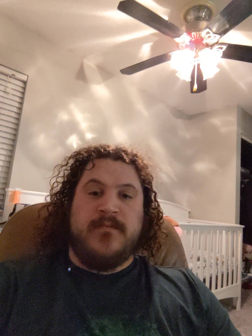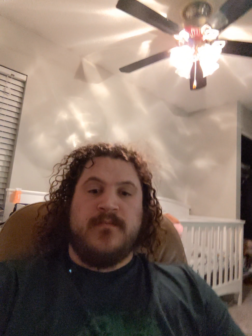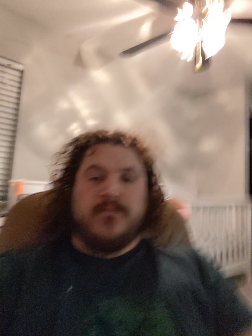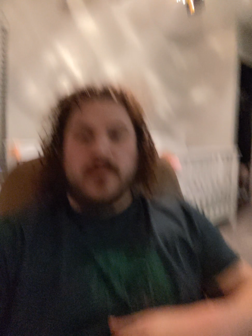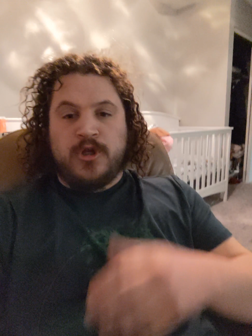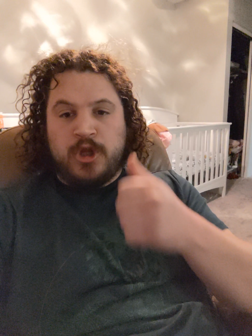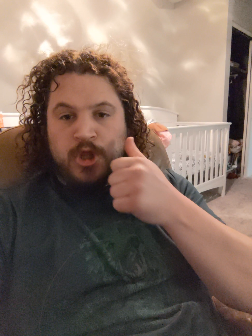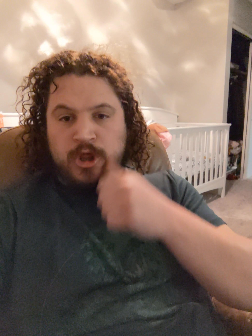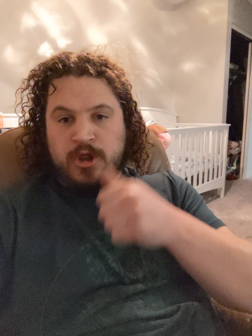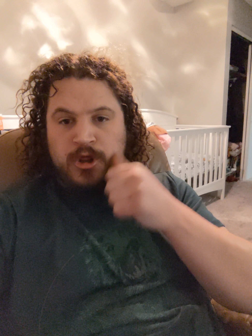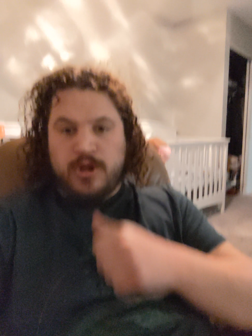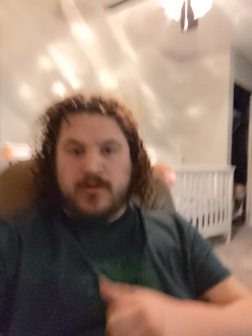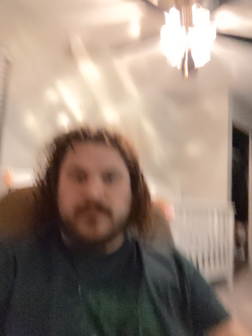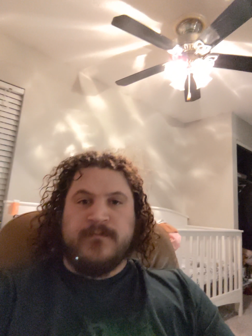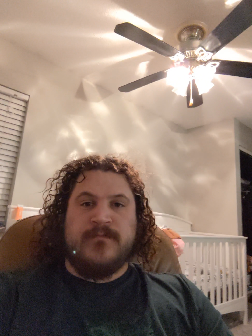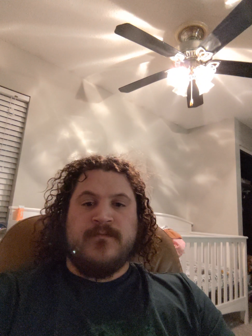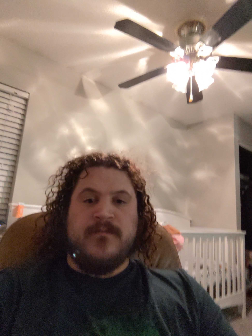girl